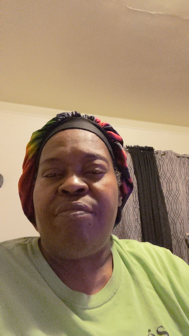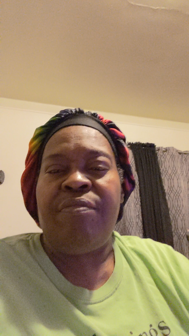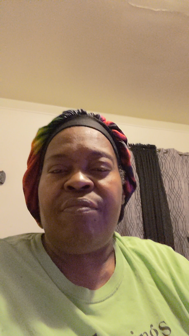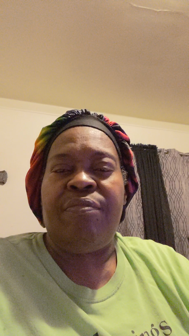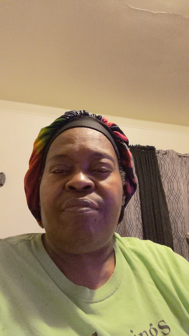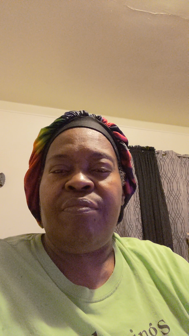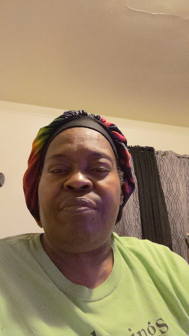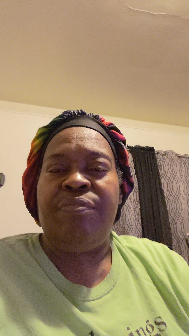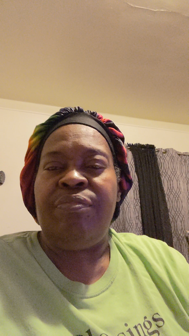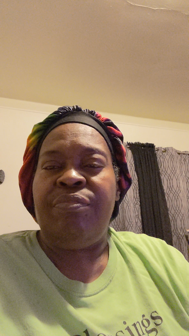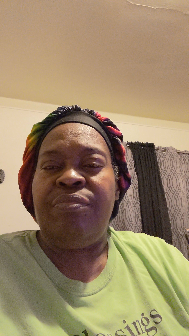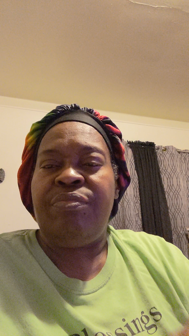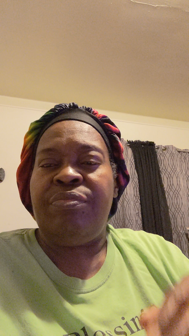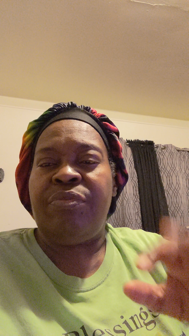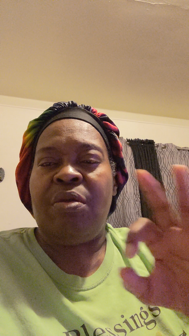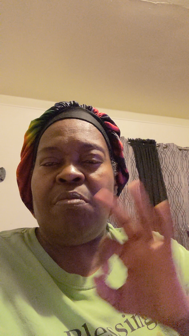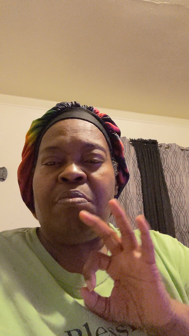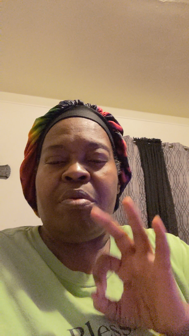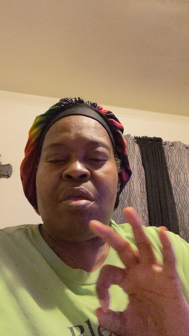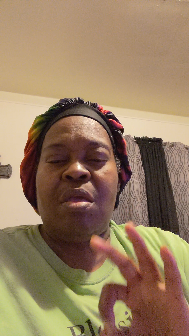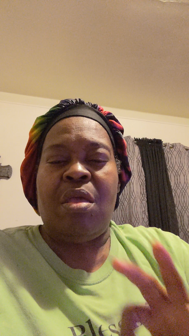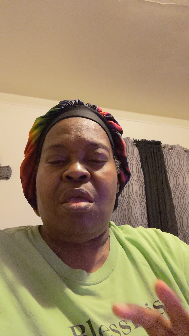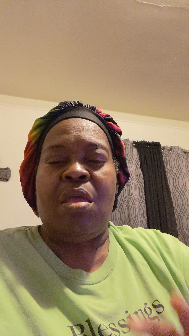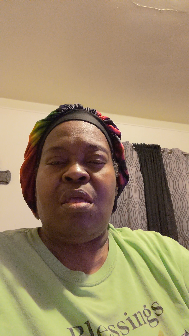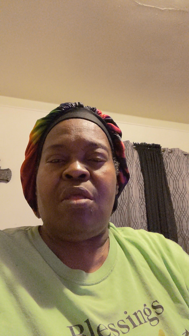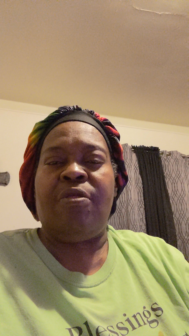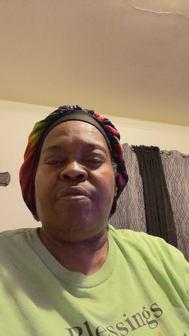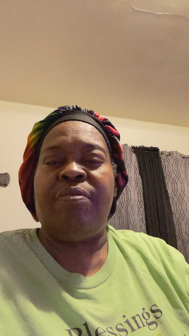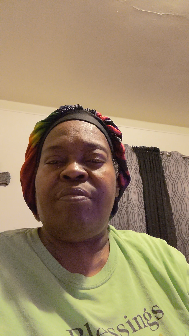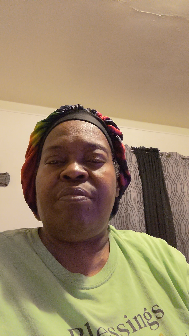button